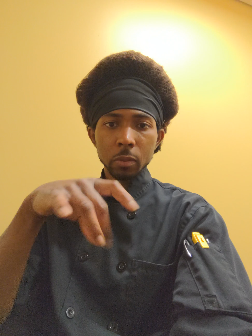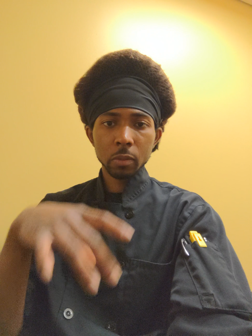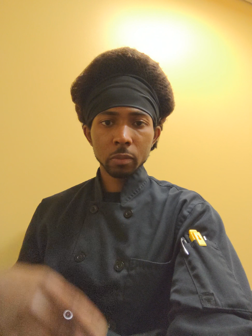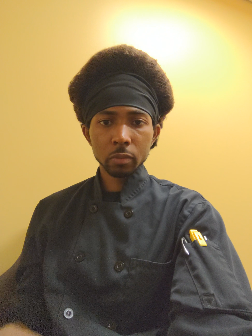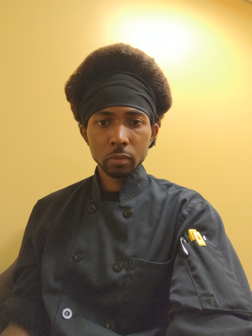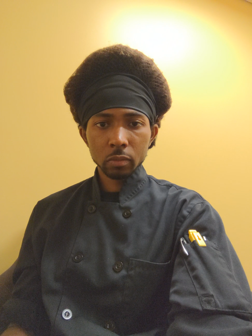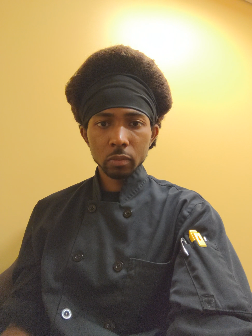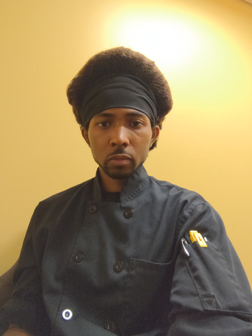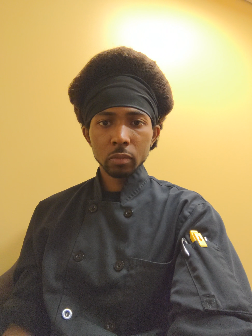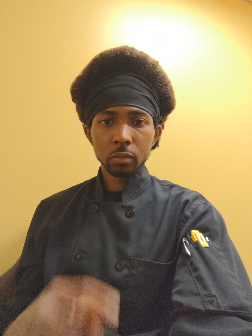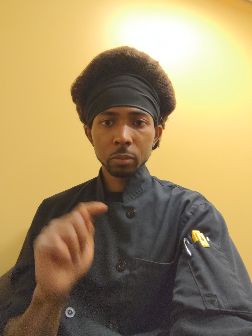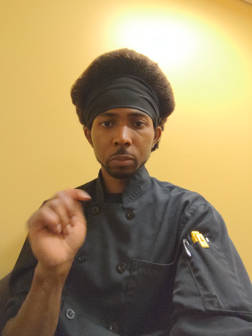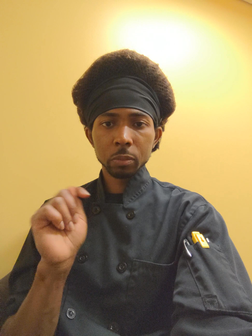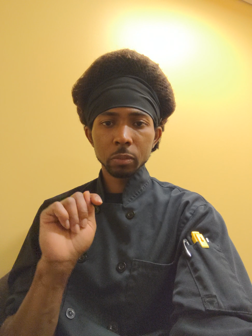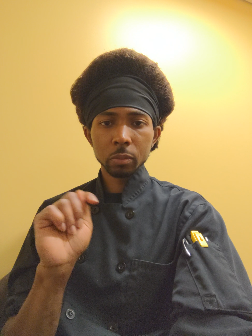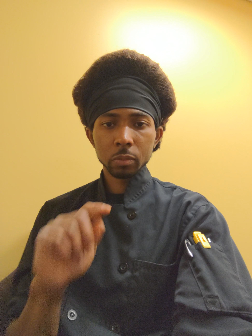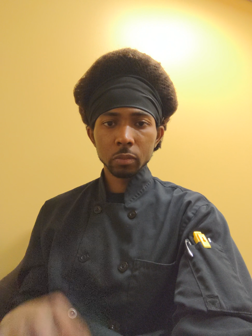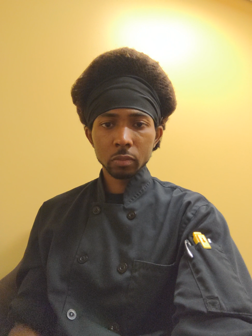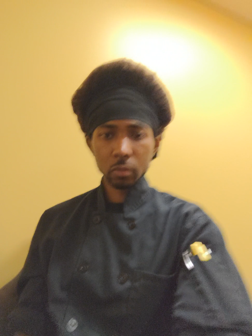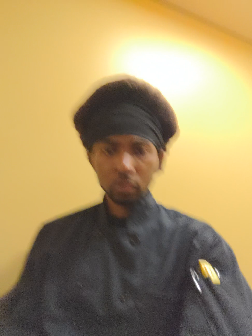bathroom